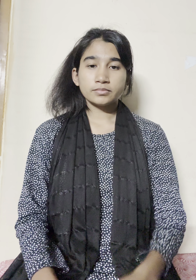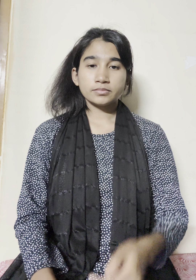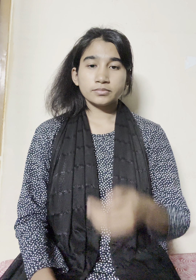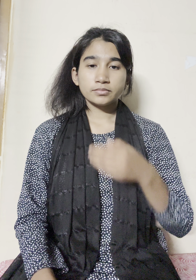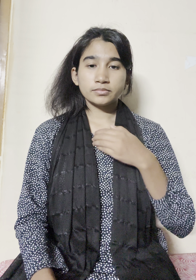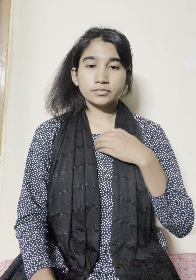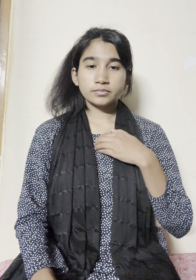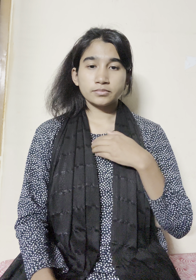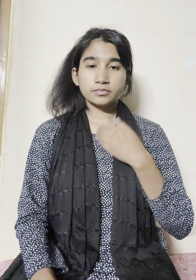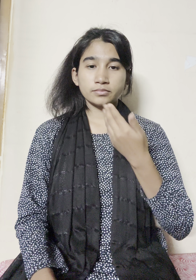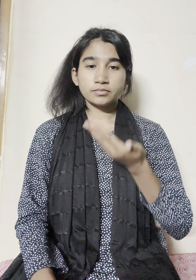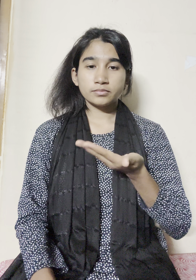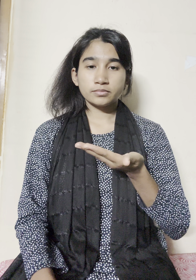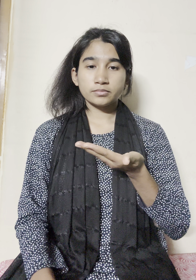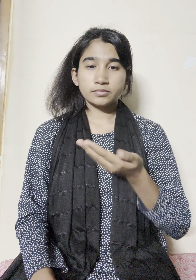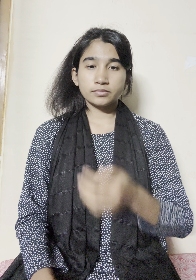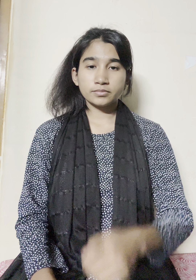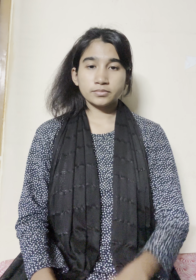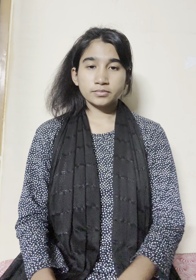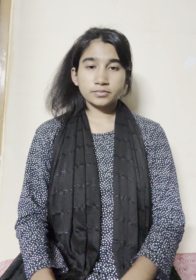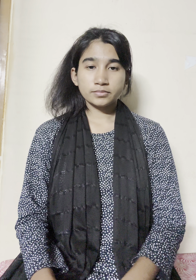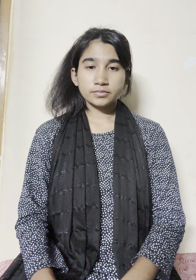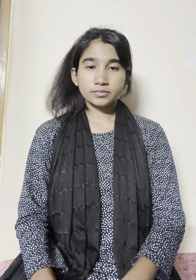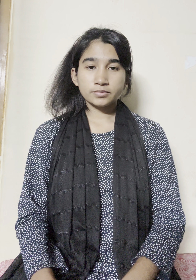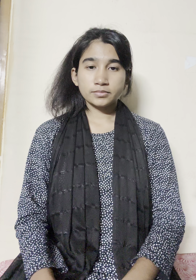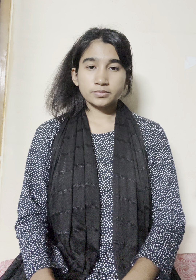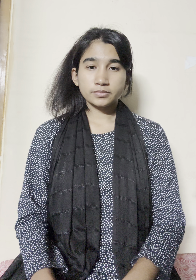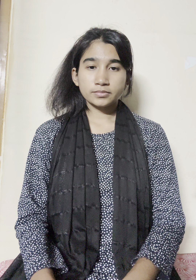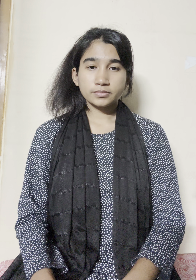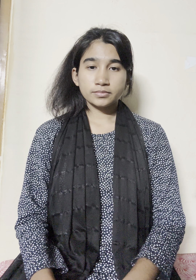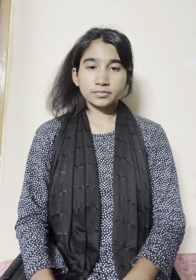ইচ্ছা করা